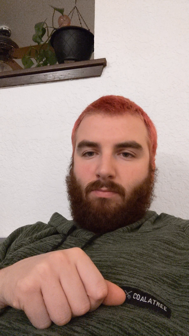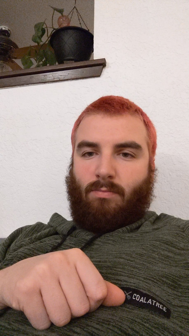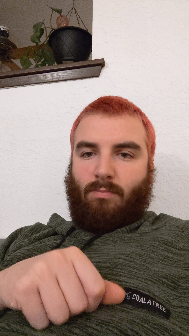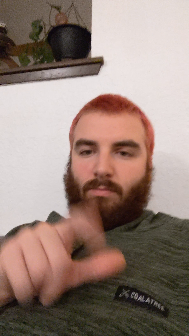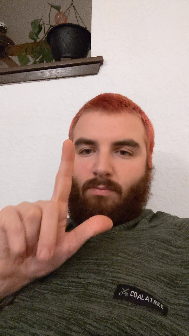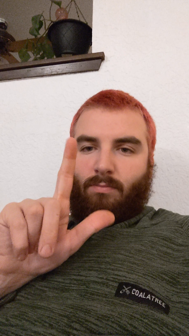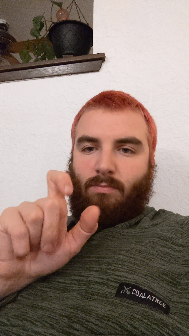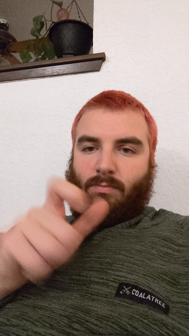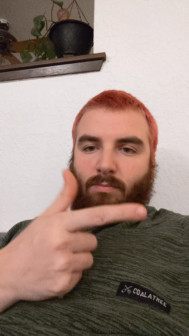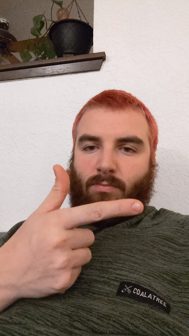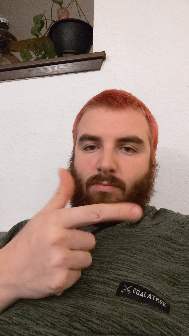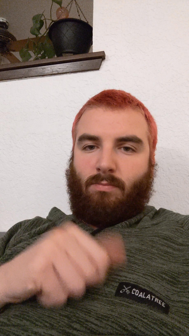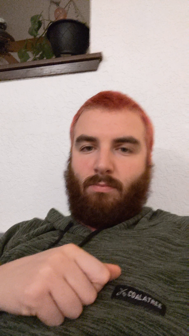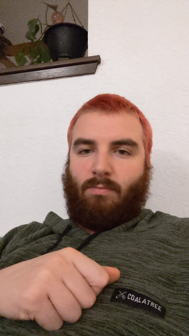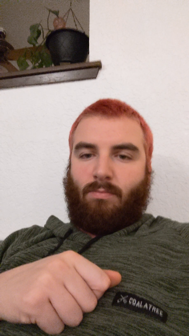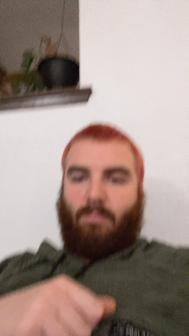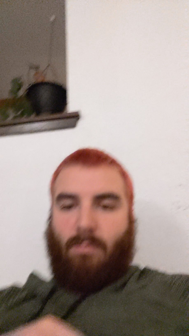leg